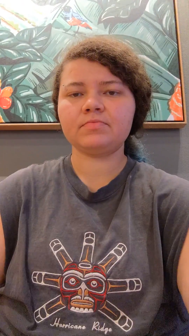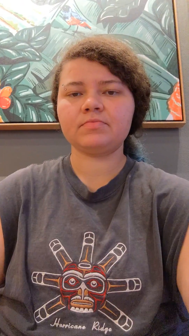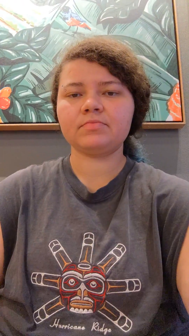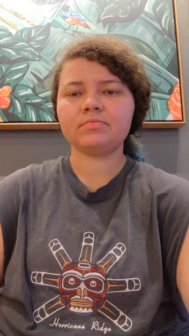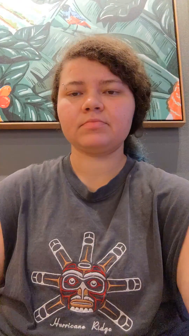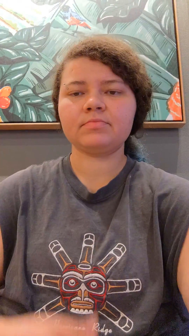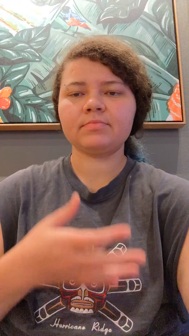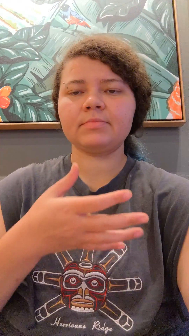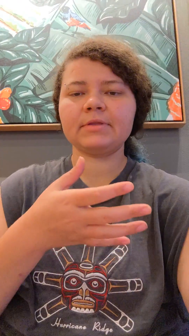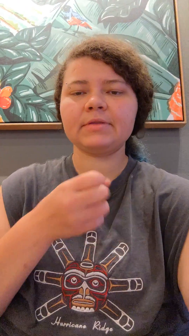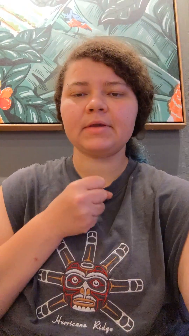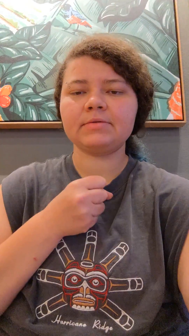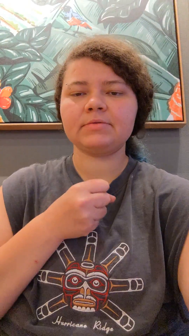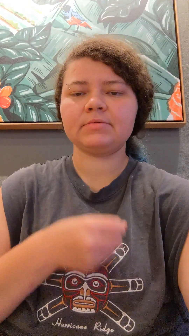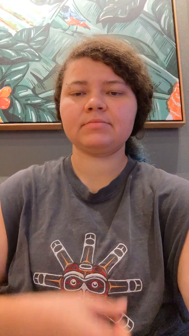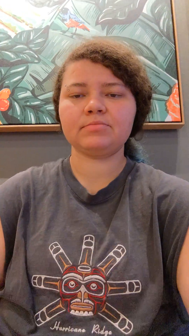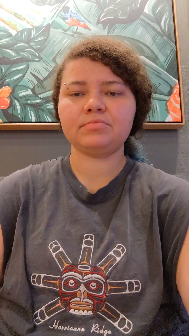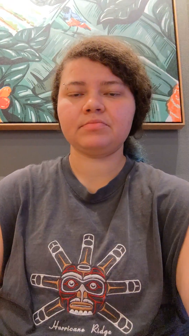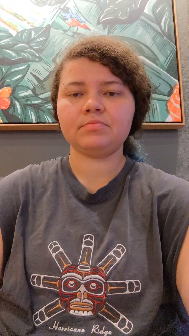get